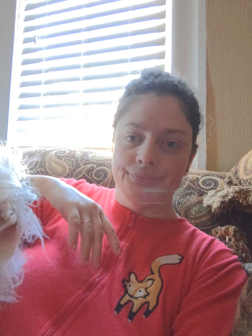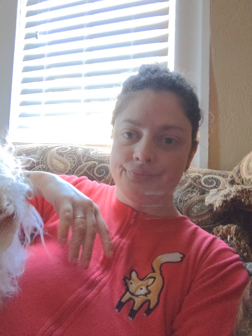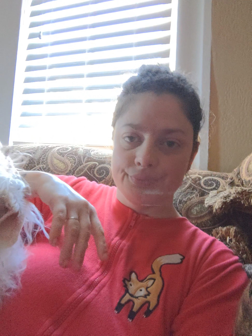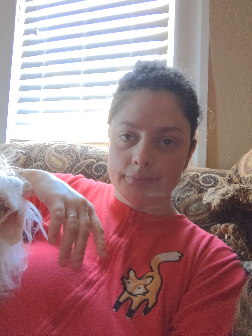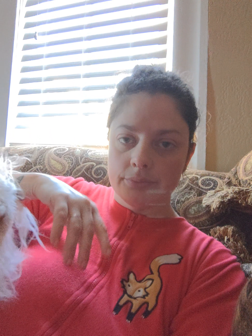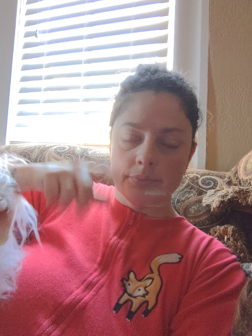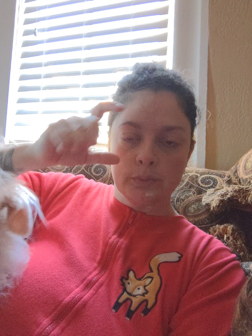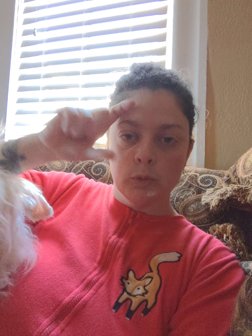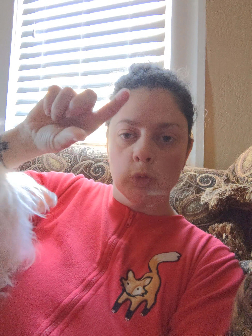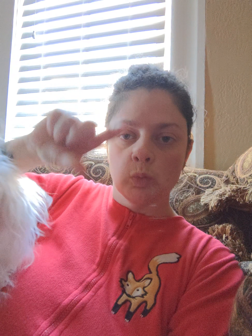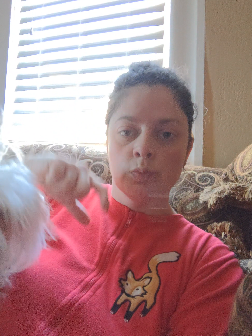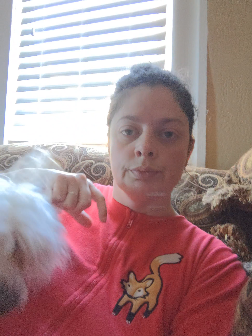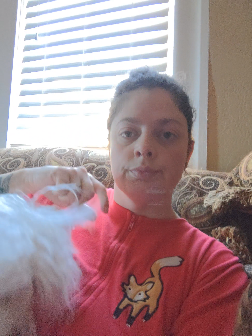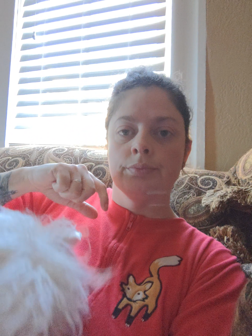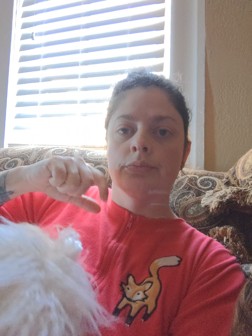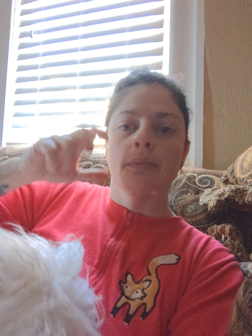moon